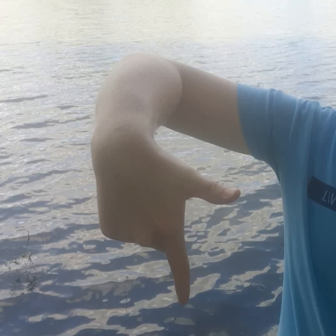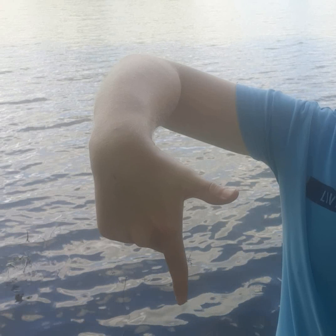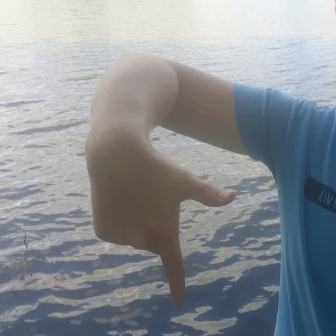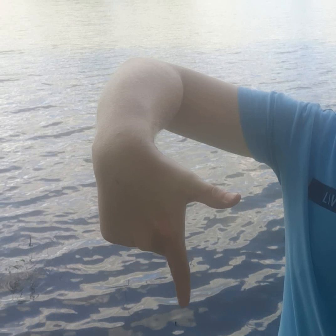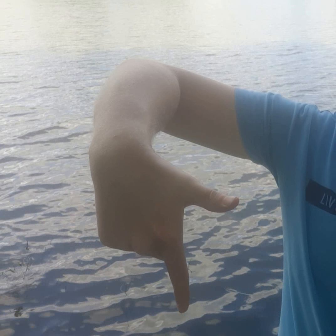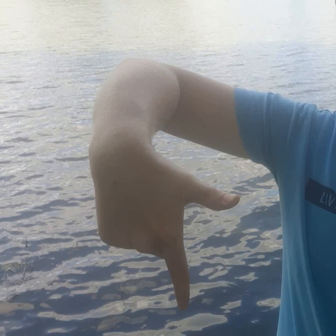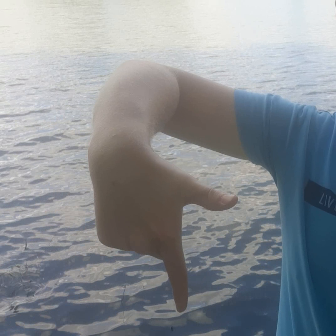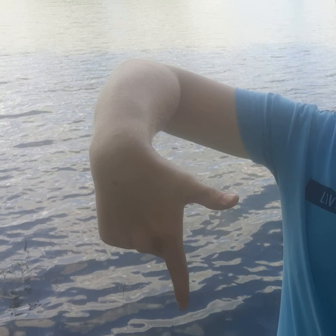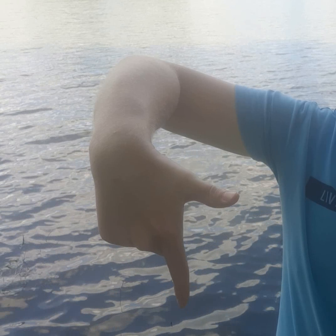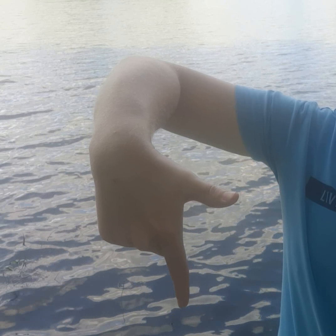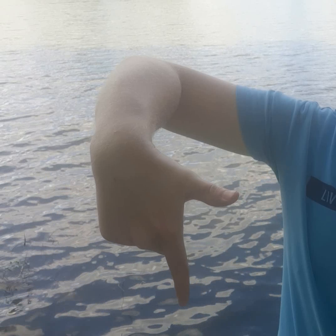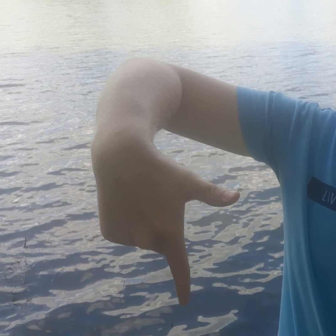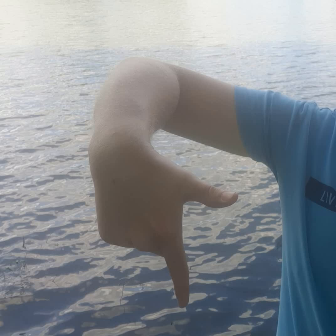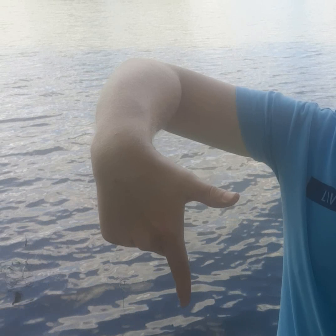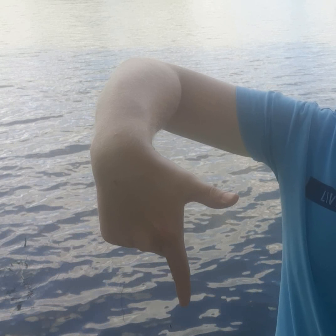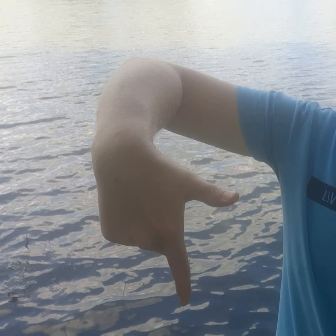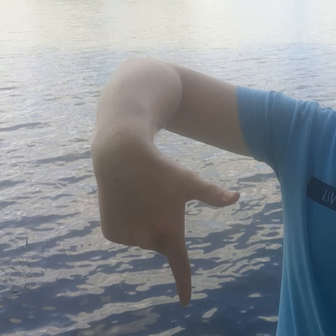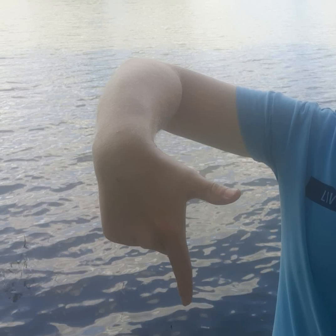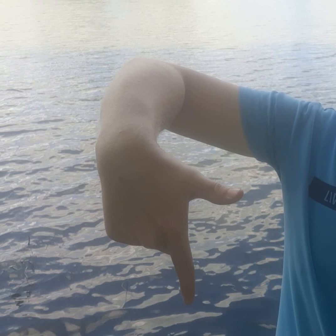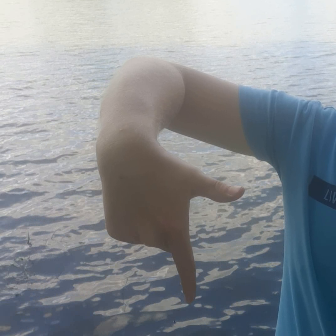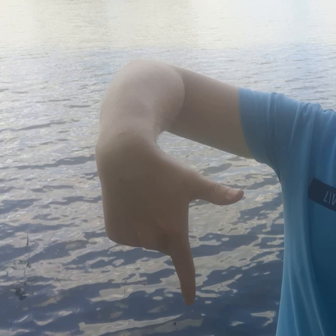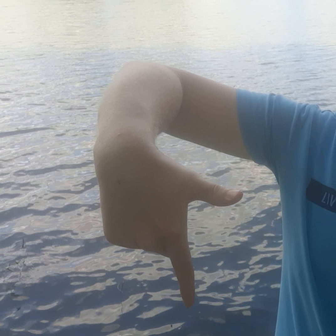Г